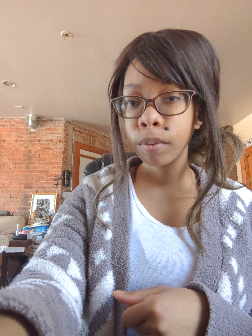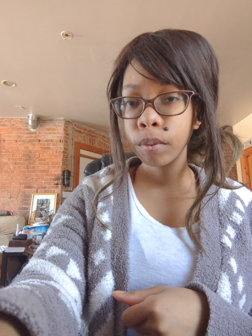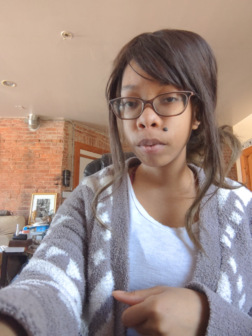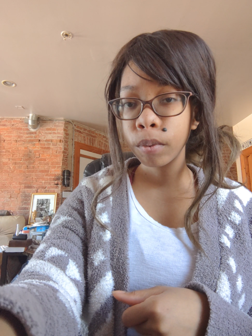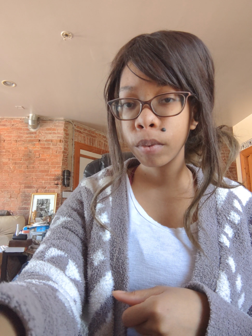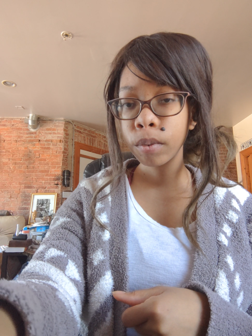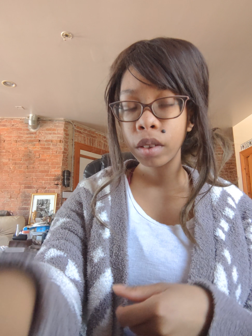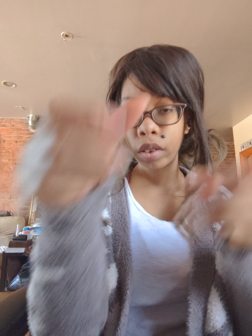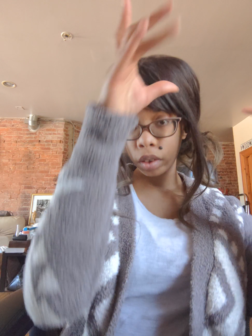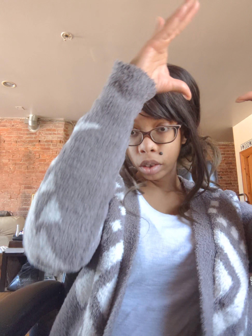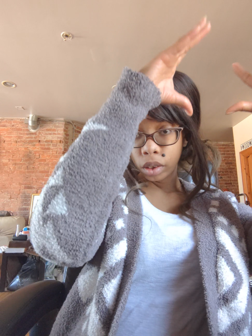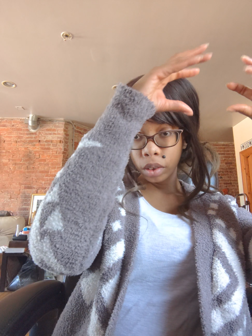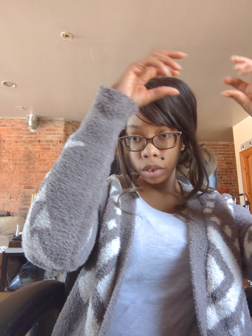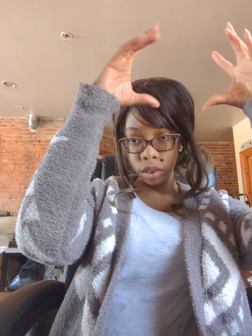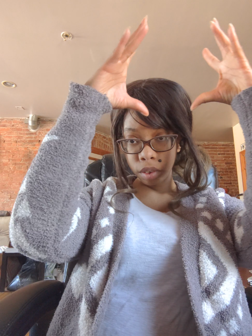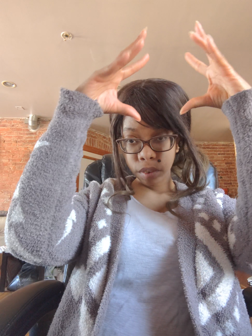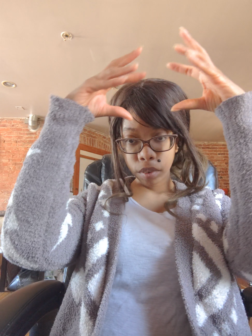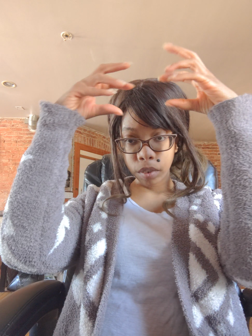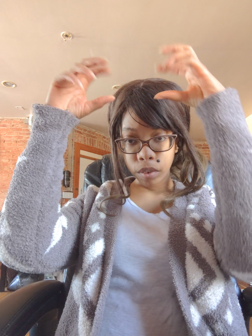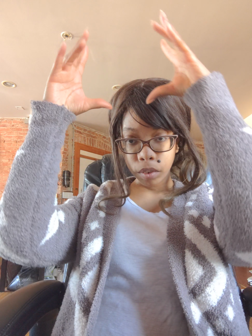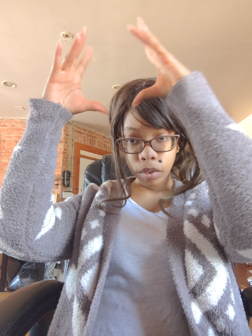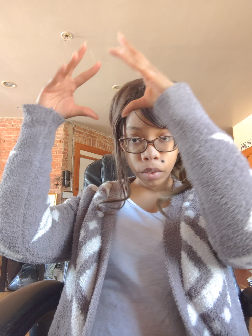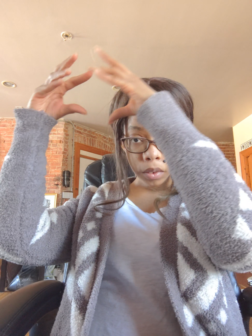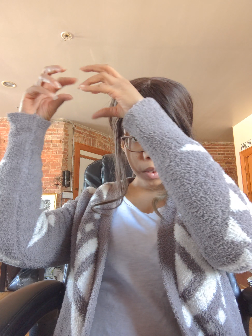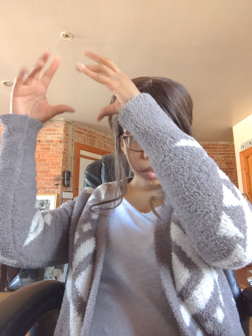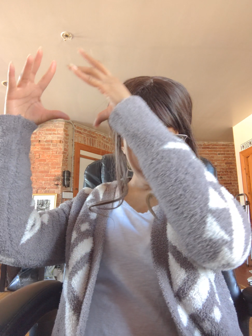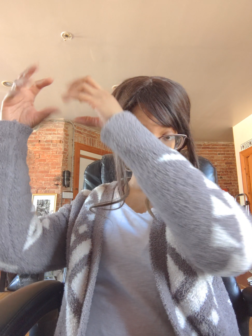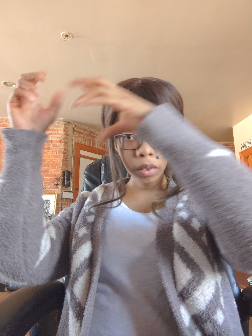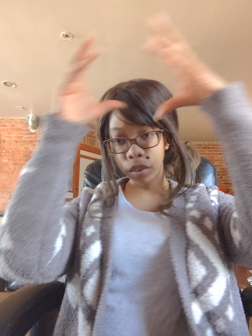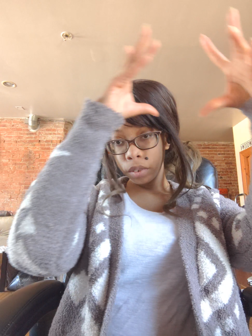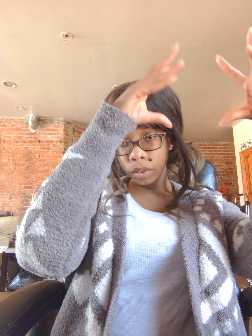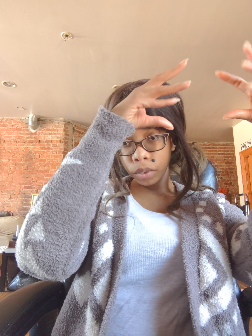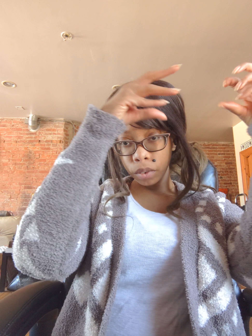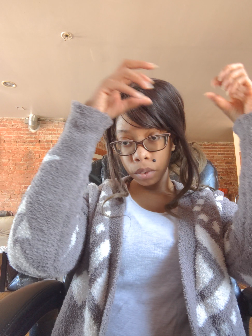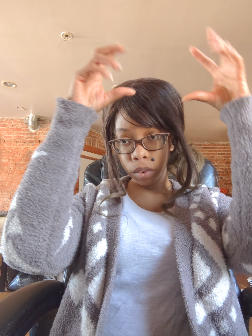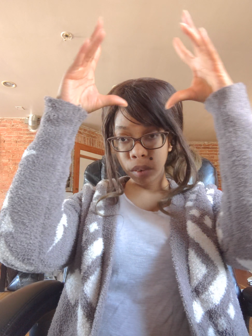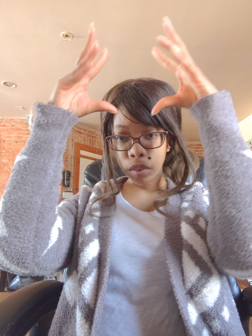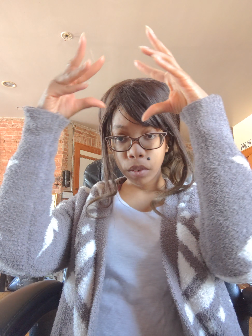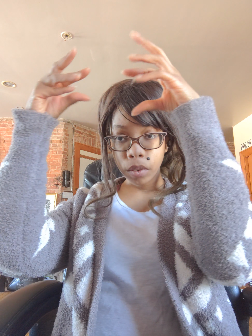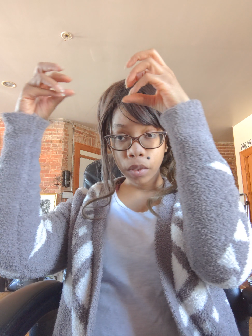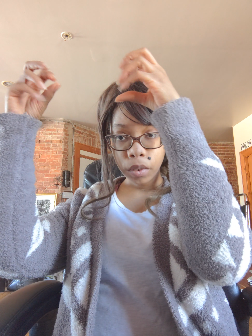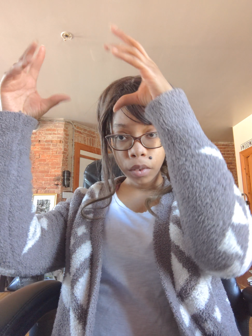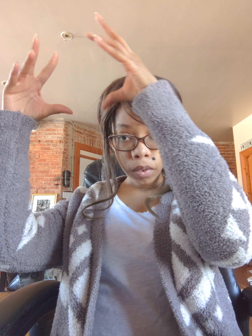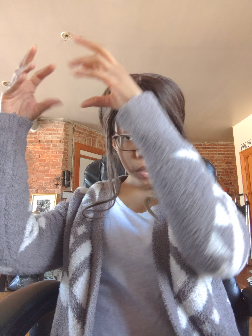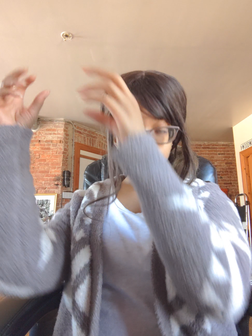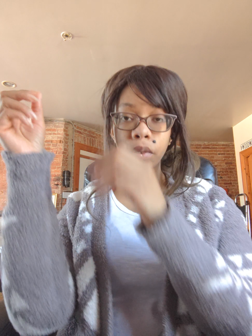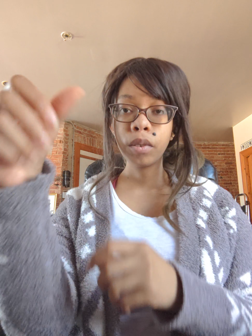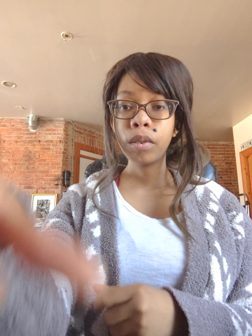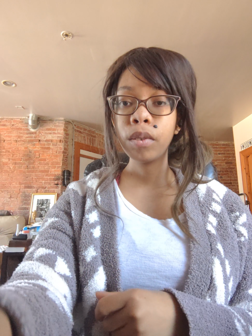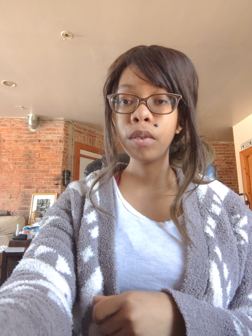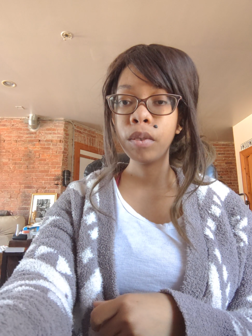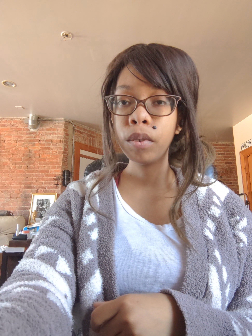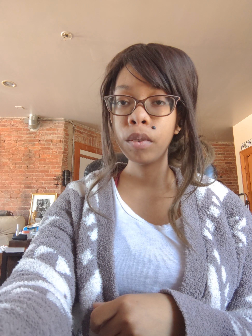cloud